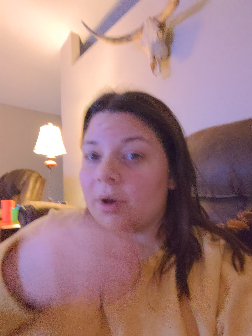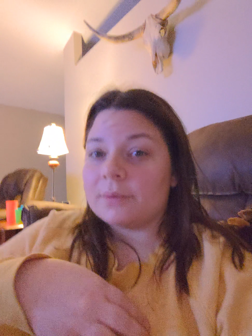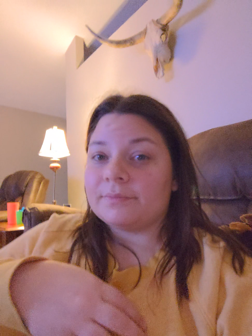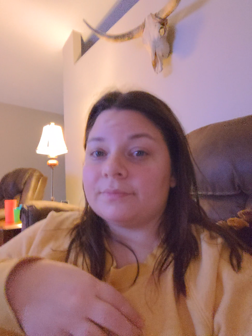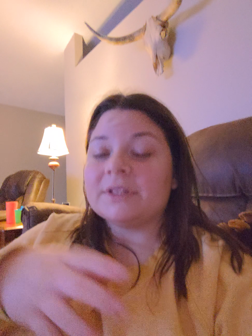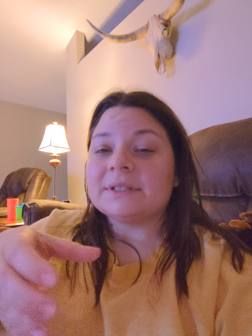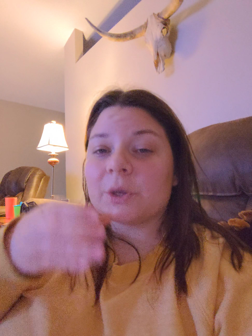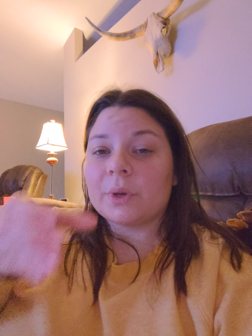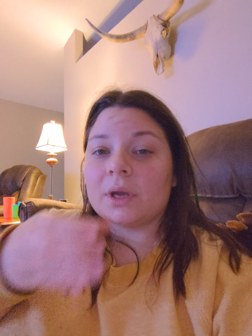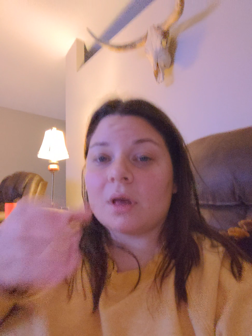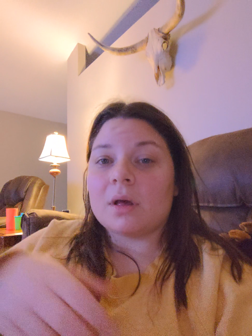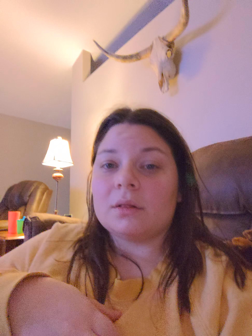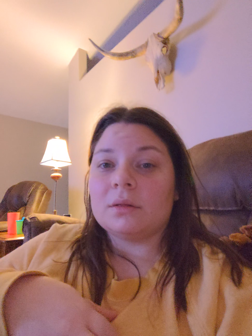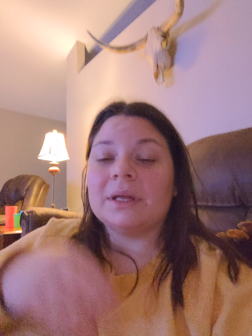cereal